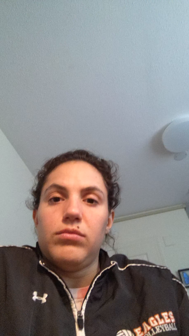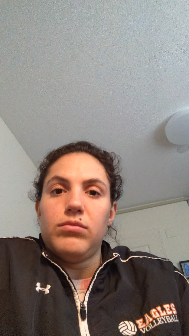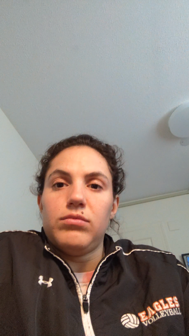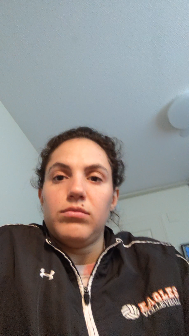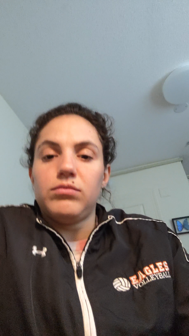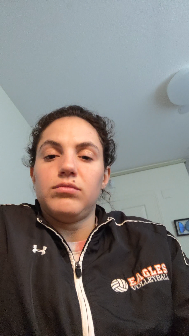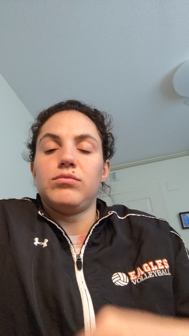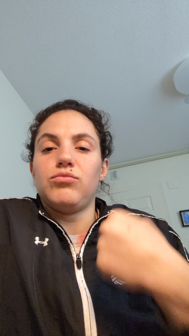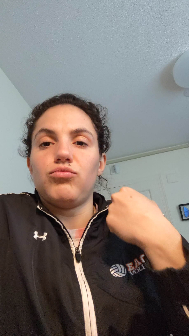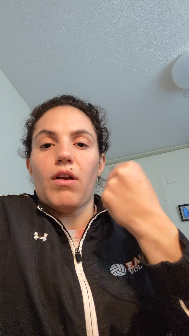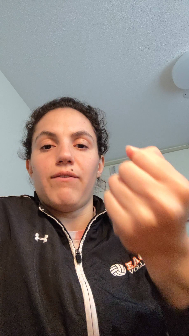drive